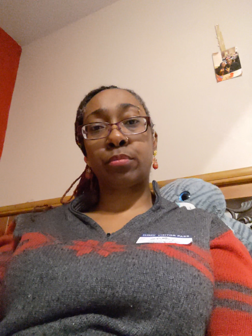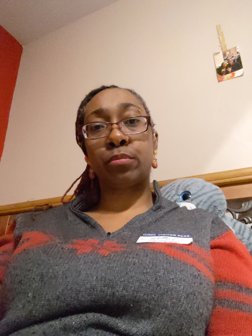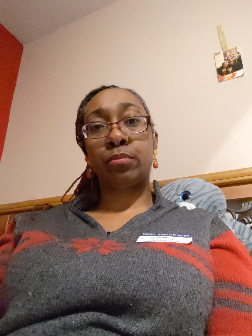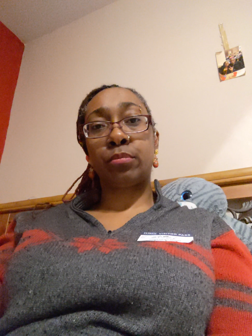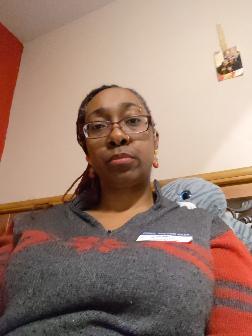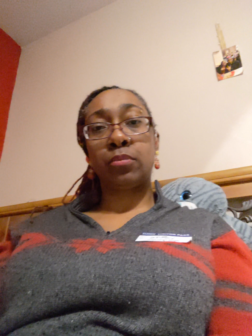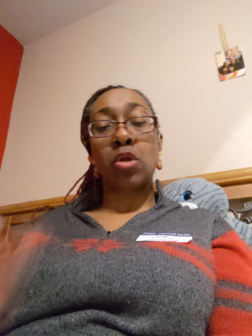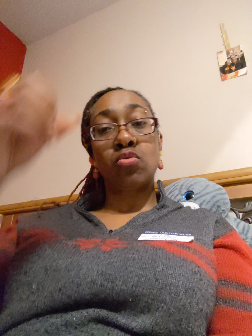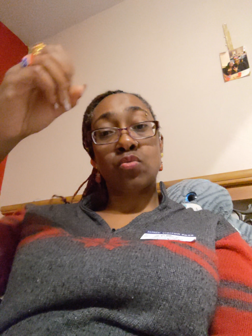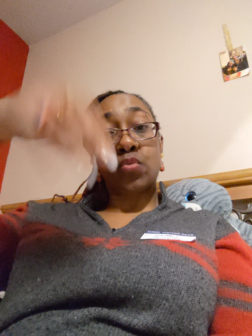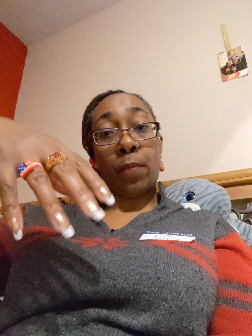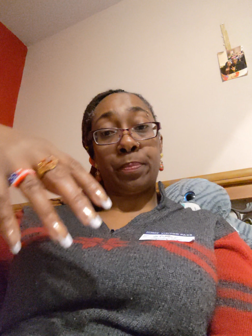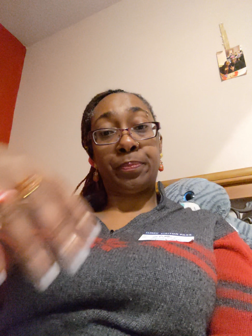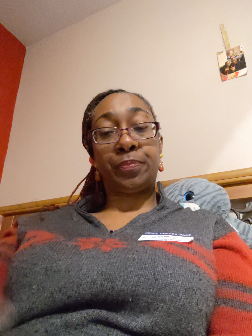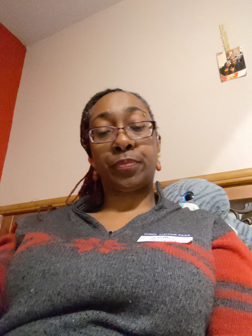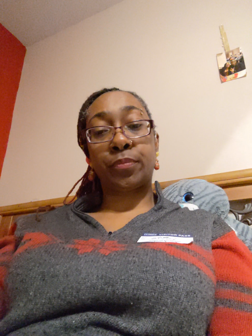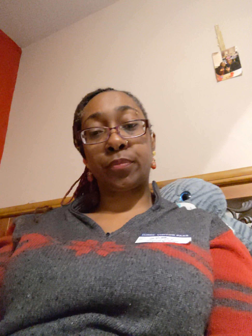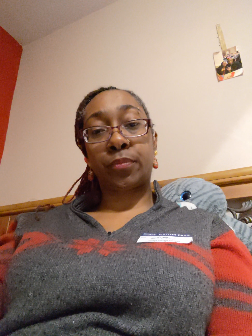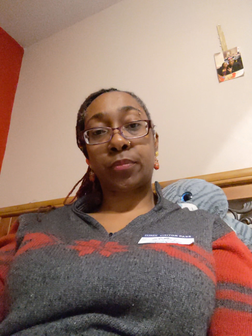drop